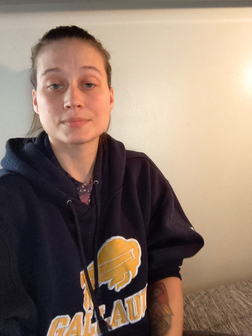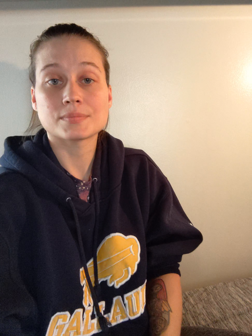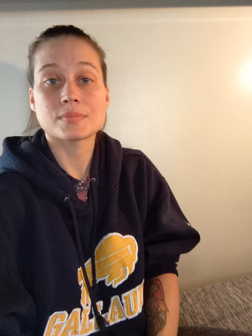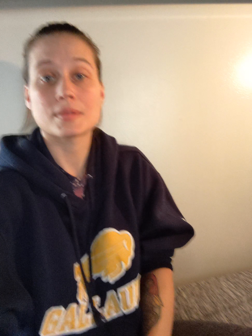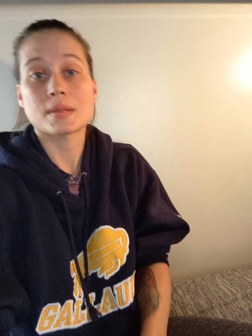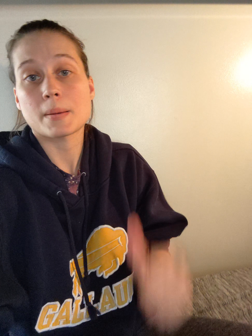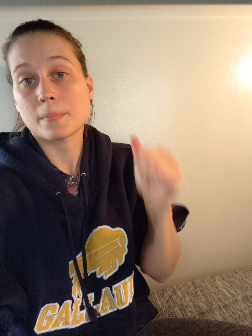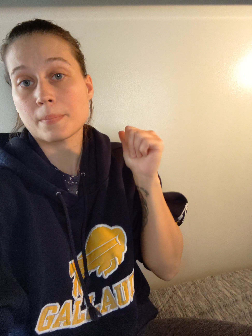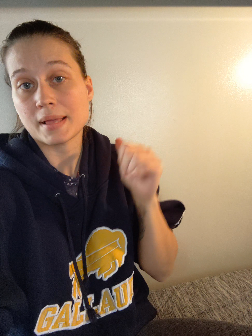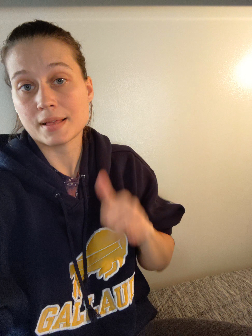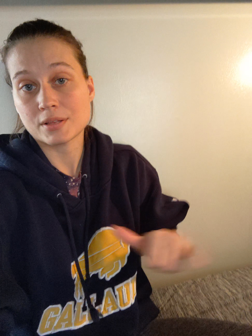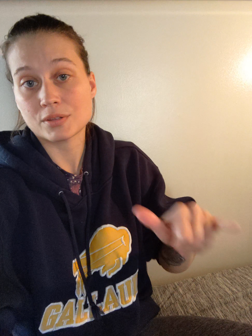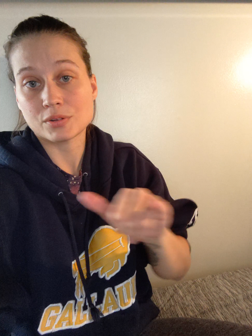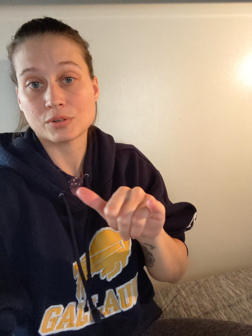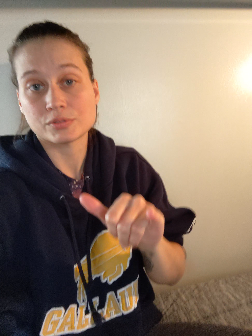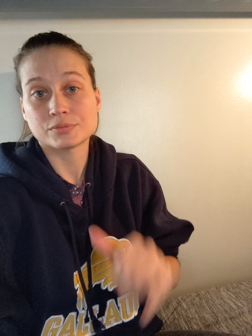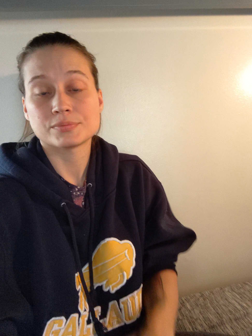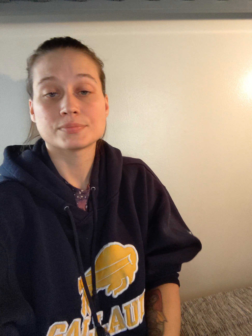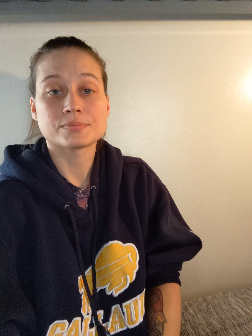backyard